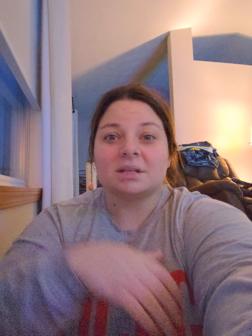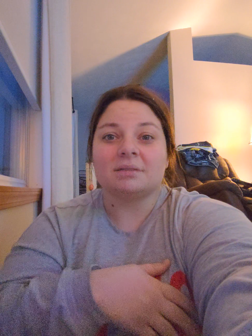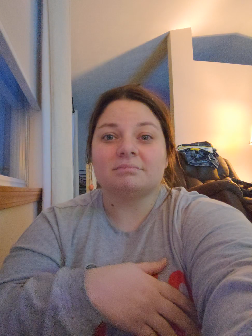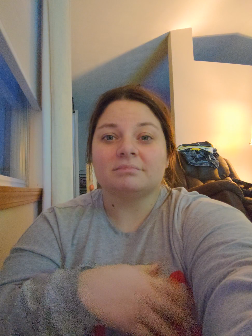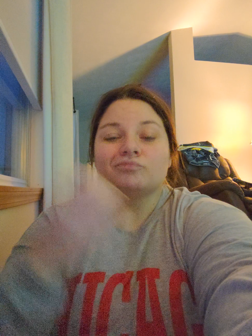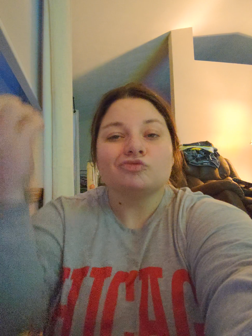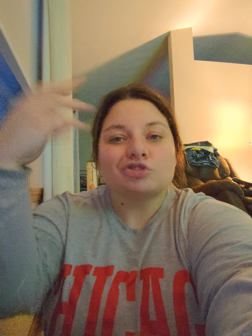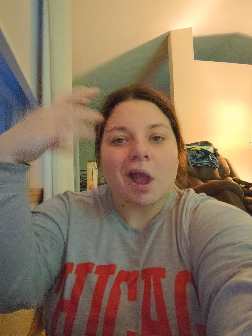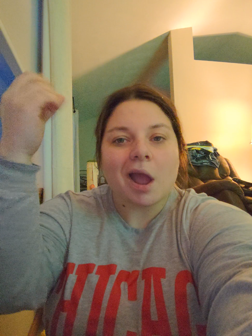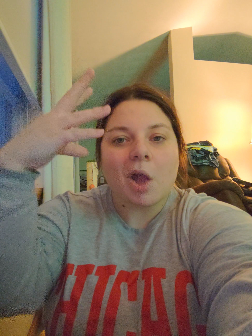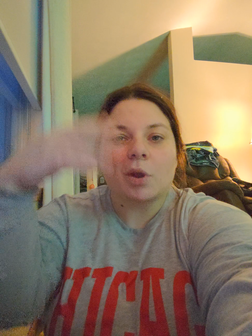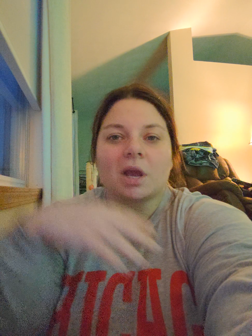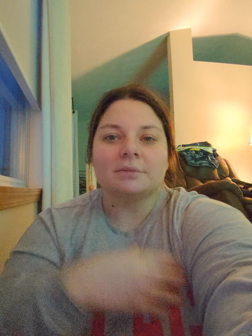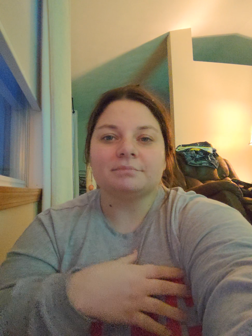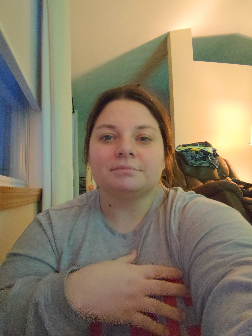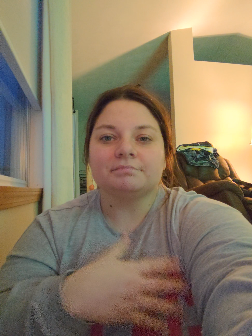shower